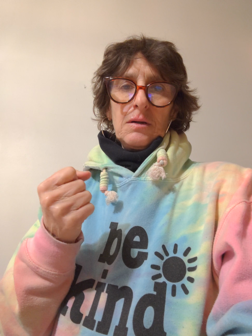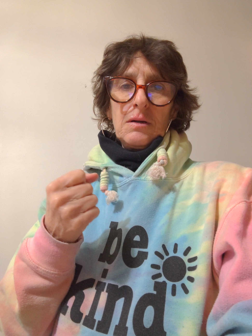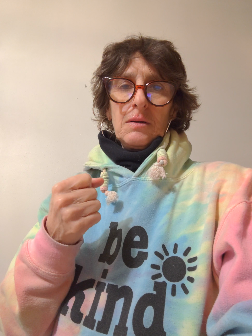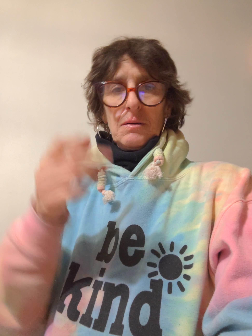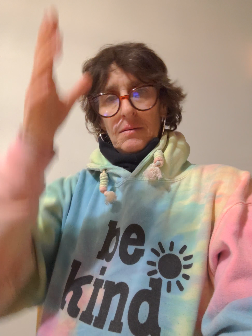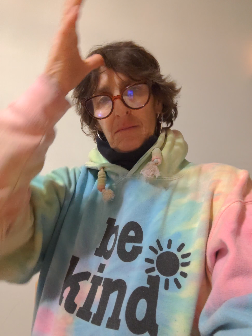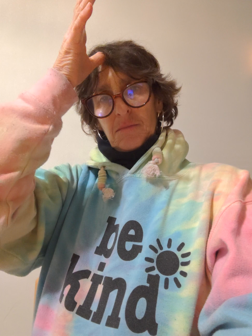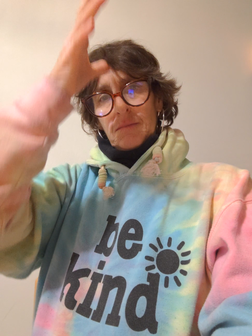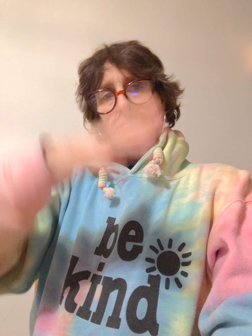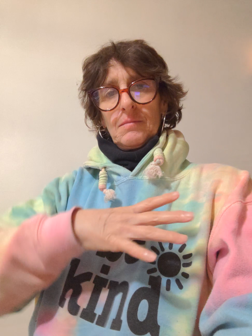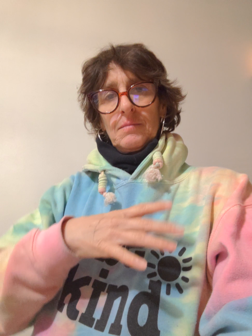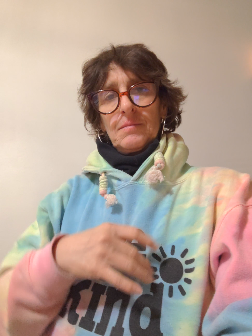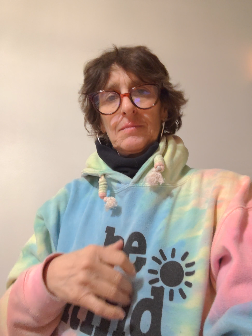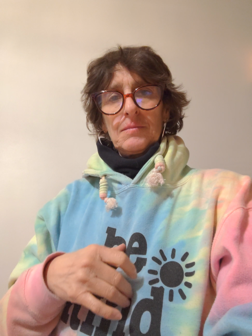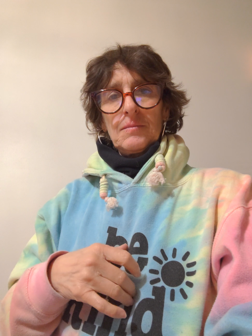man